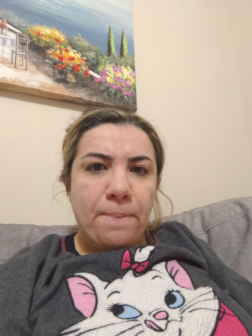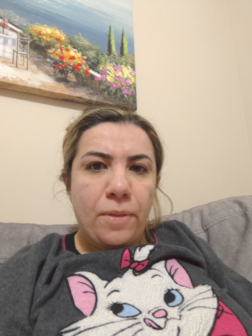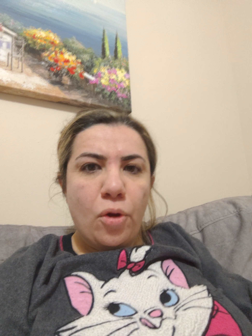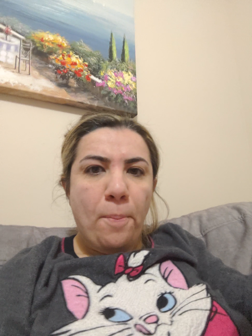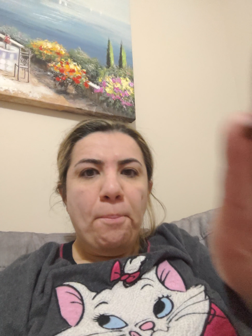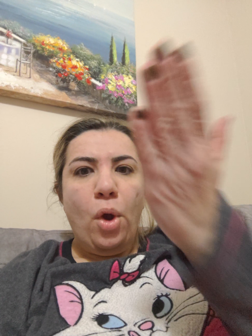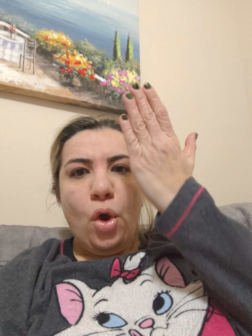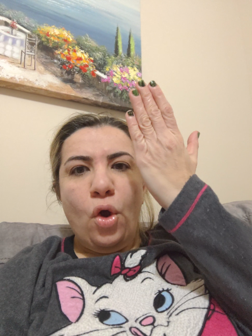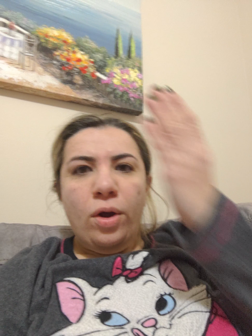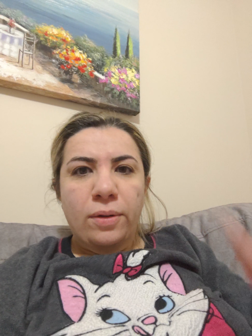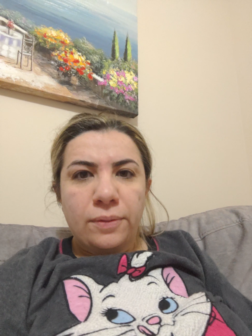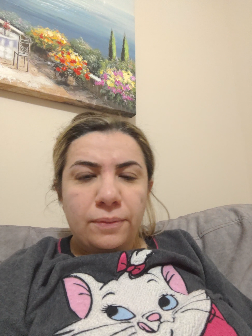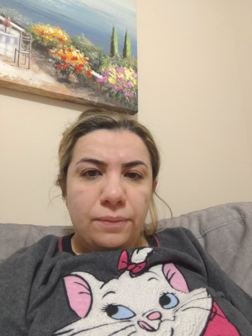morning